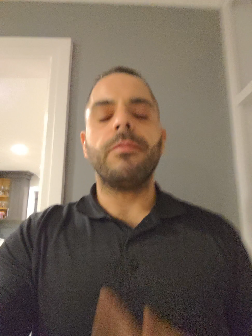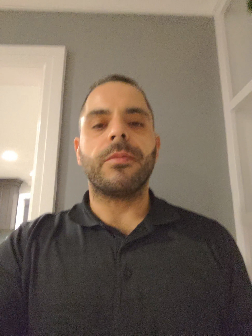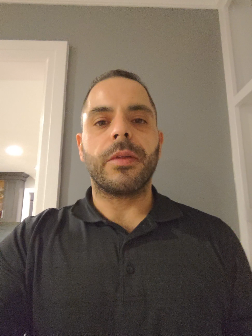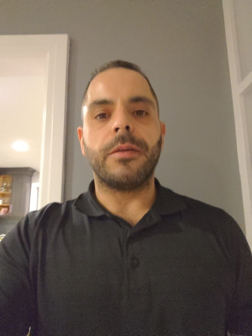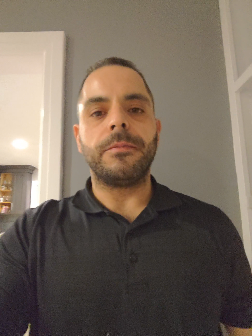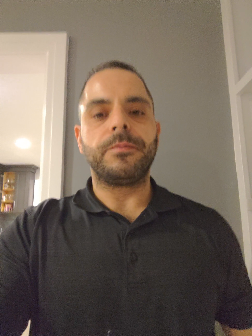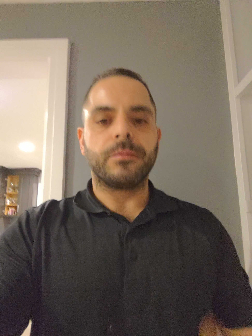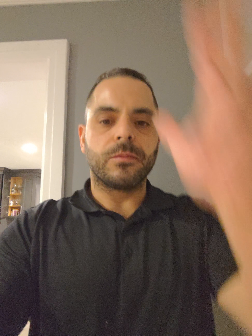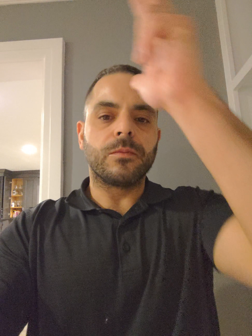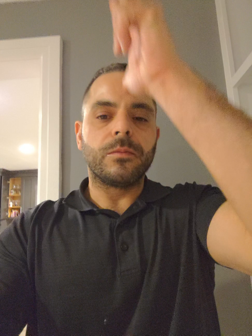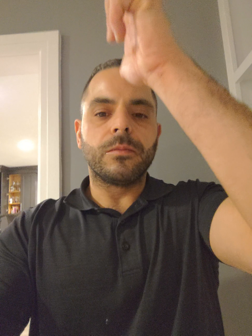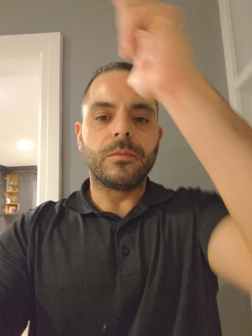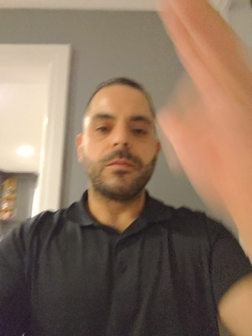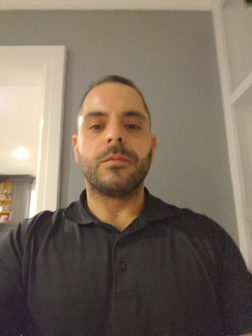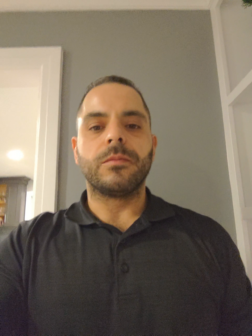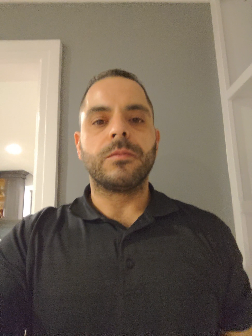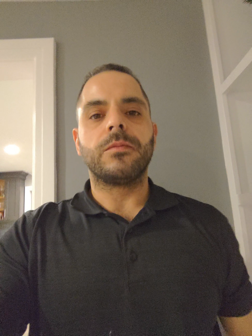hen